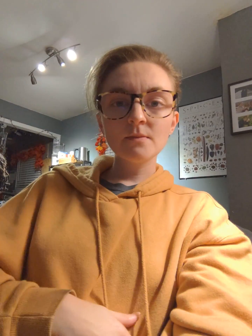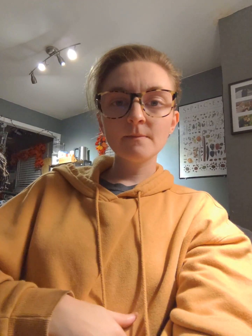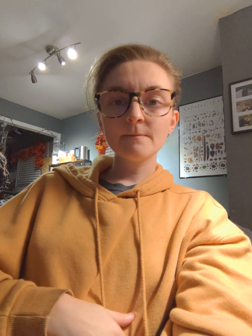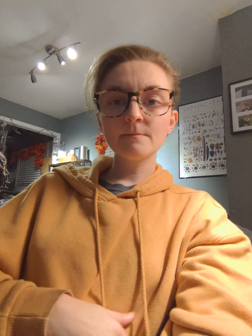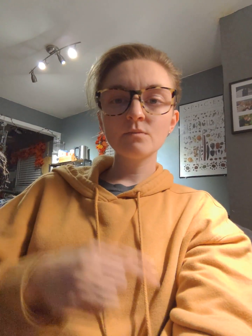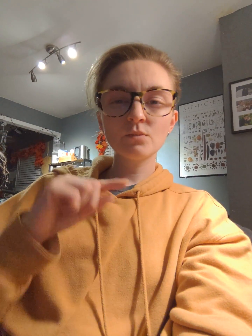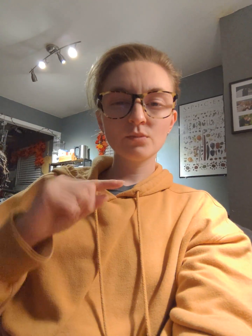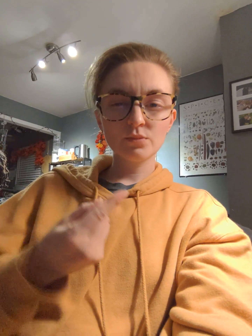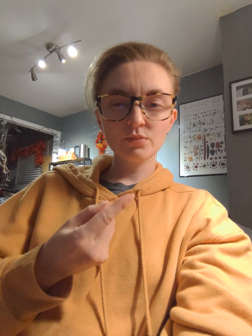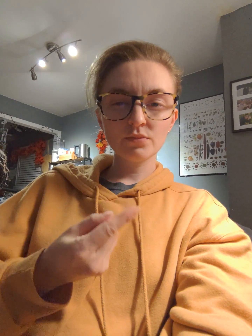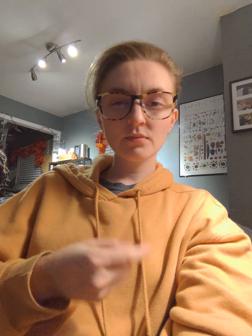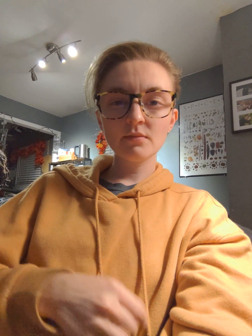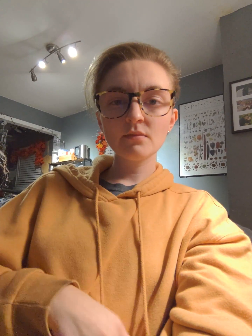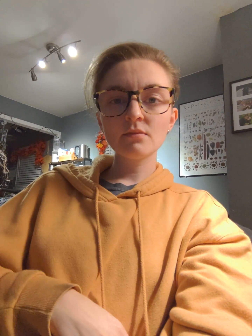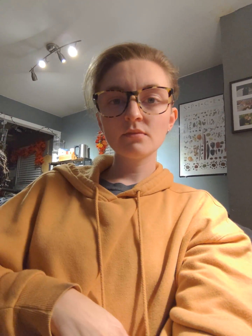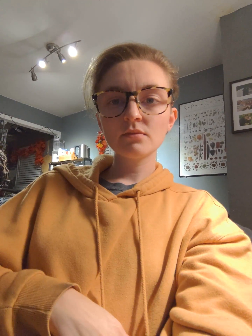hurt